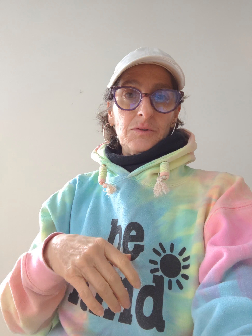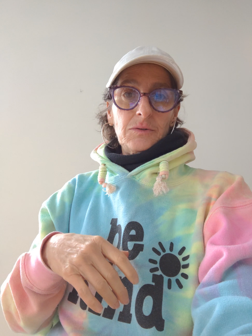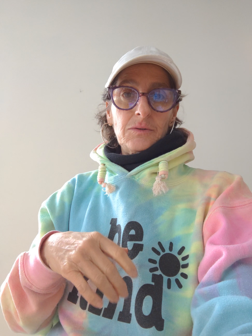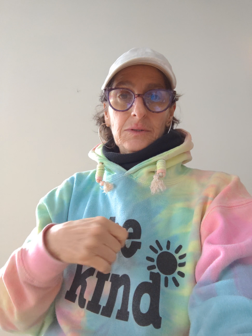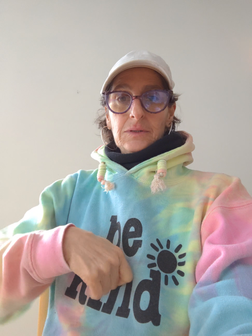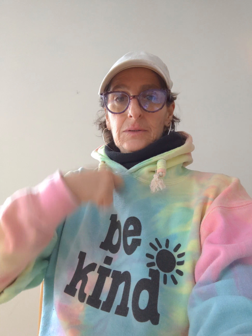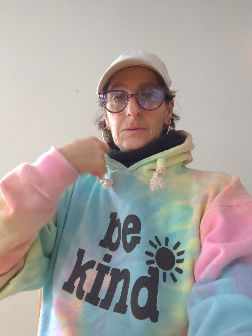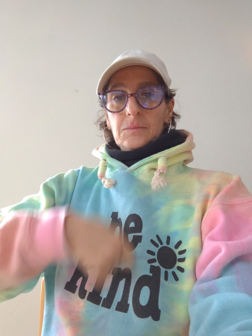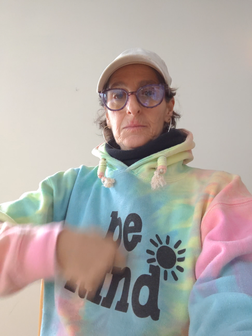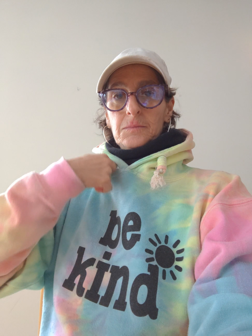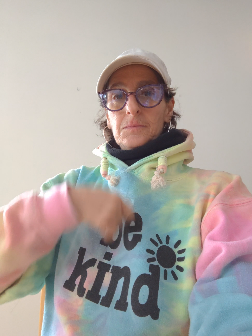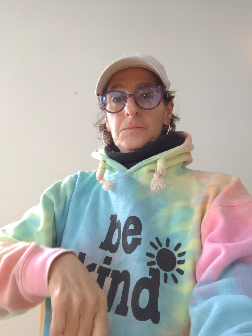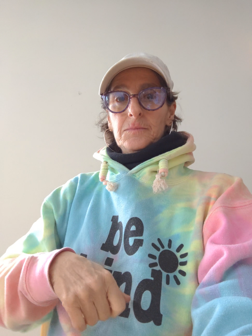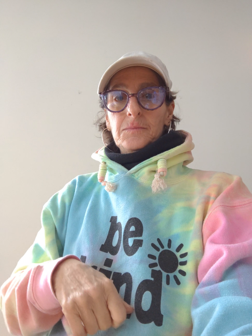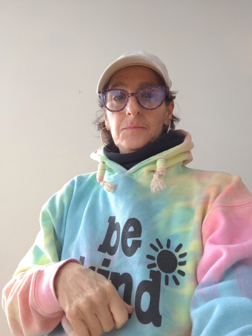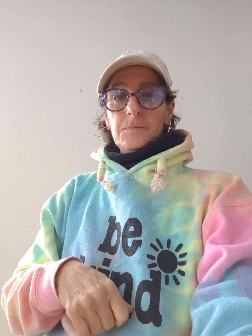zipper